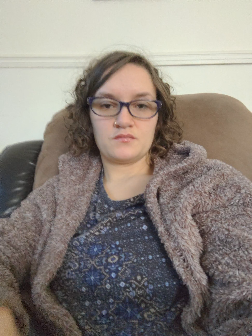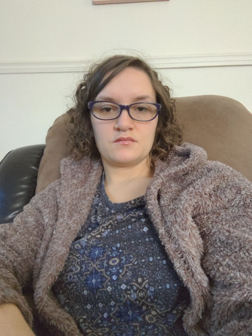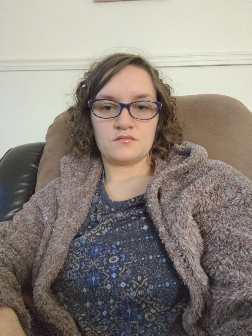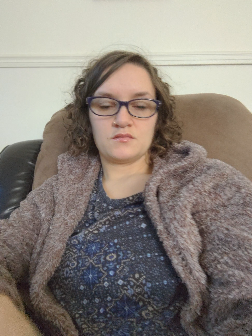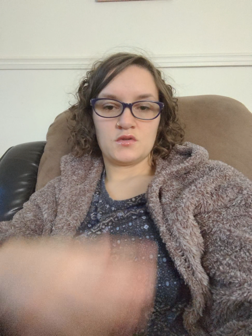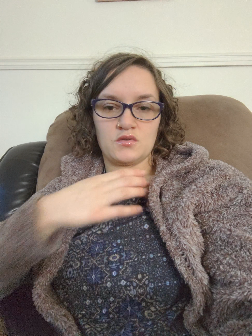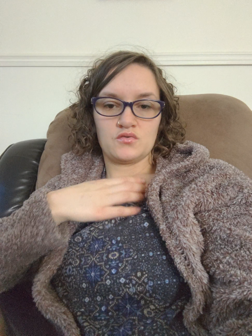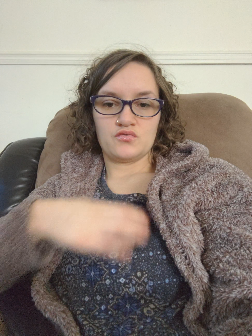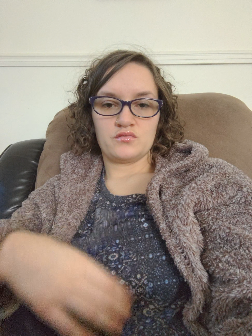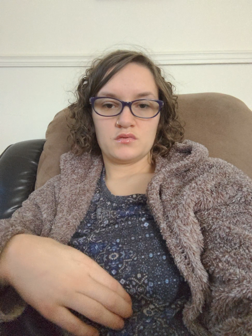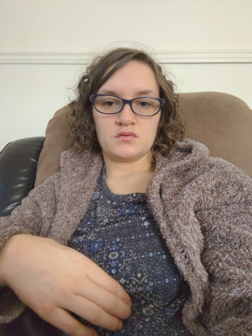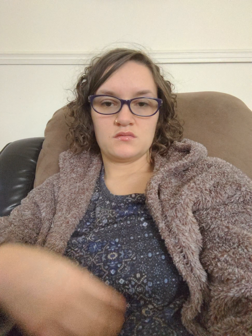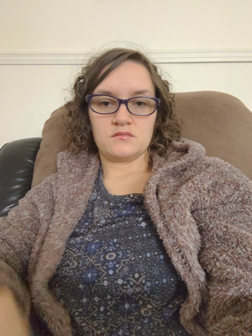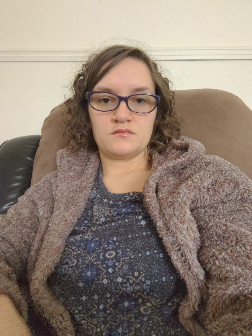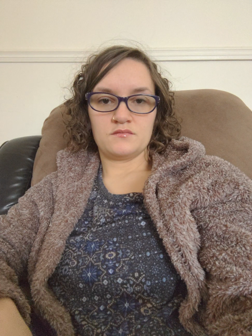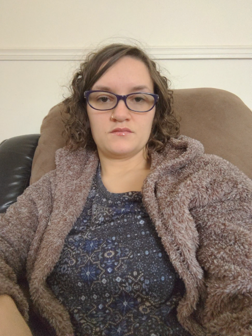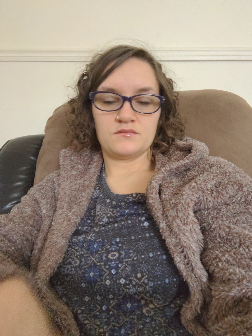hungry